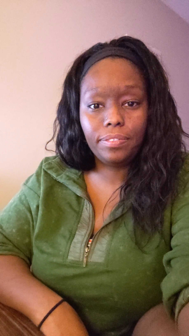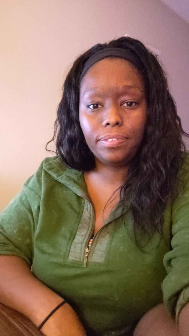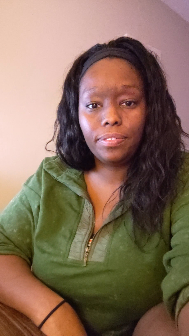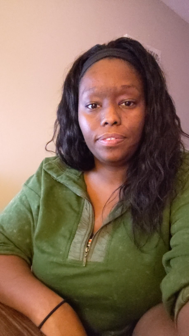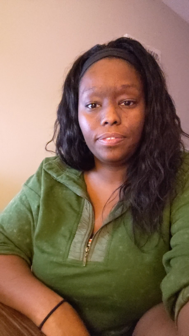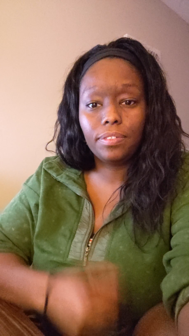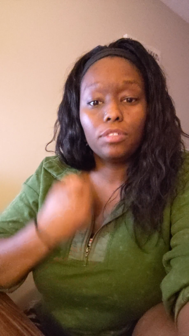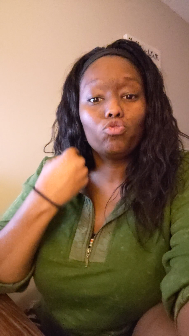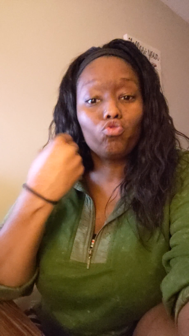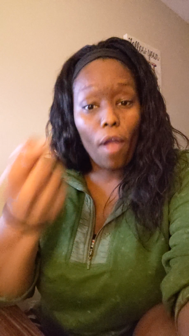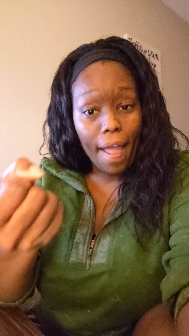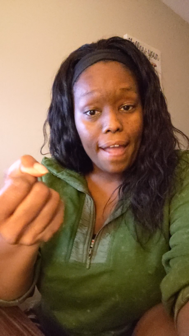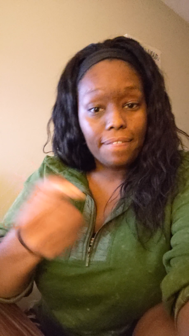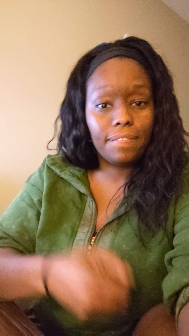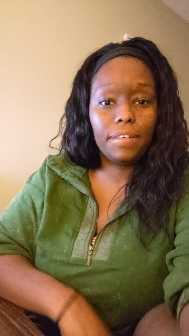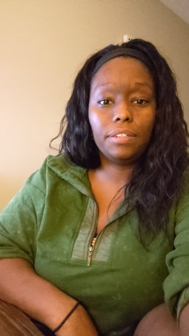drive